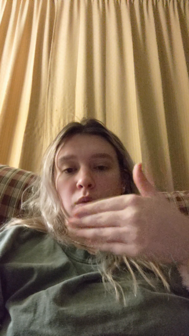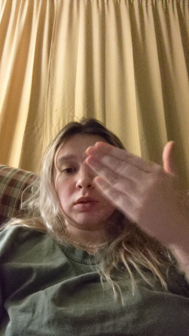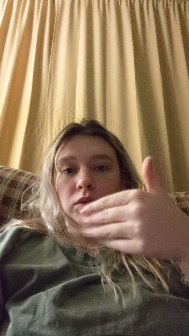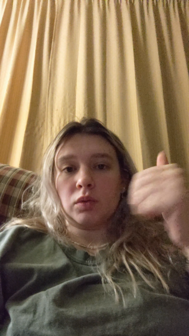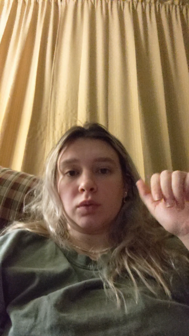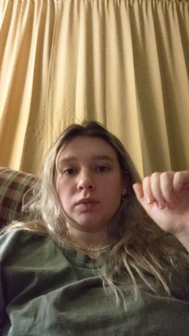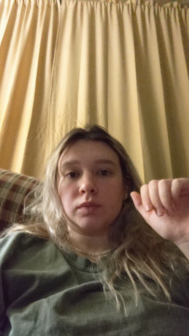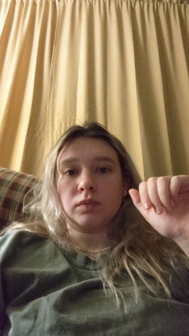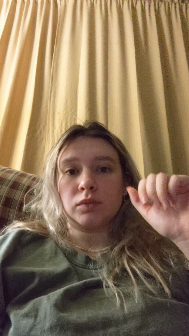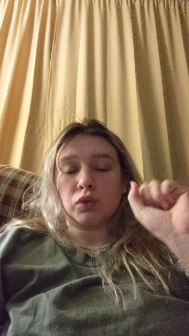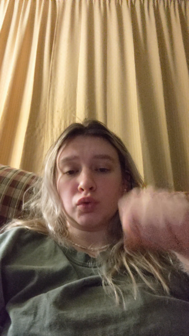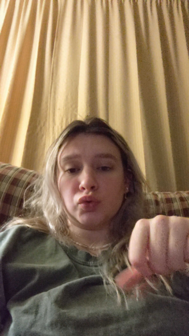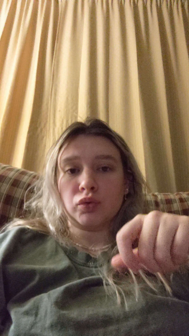could